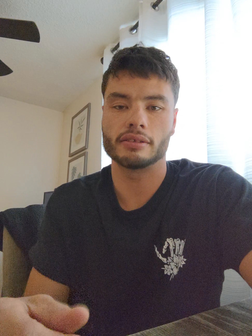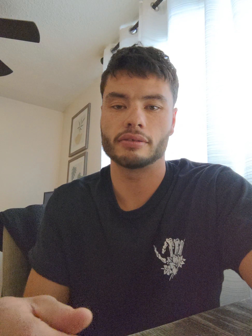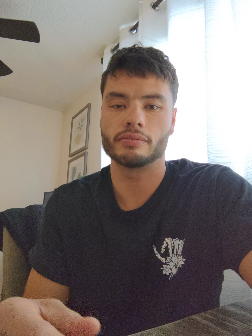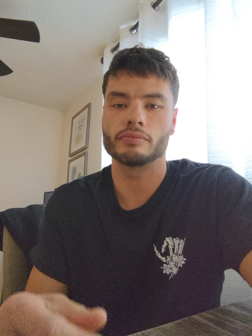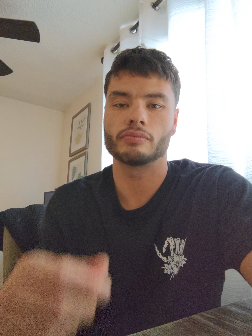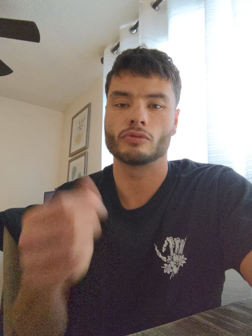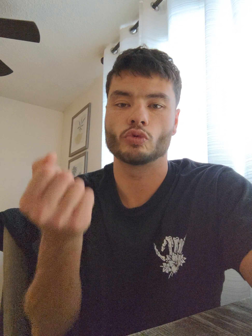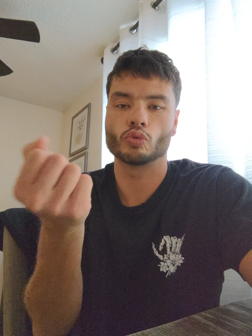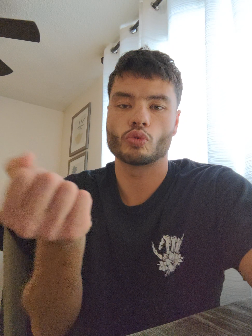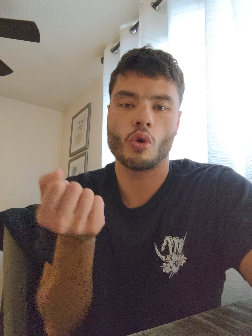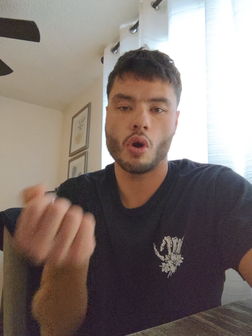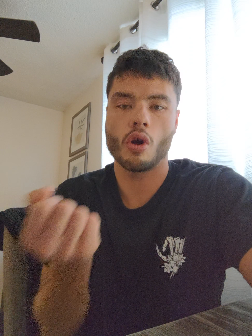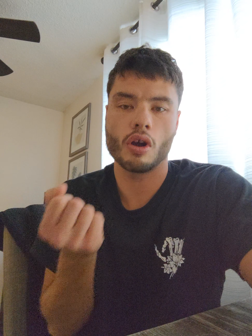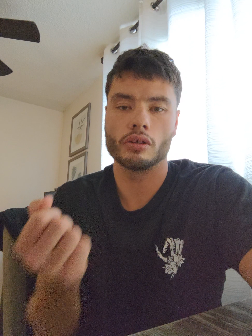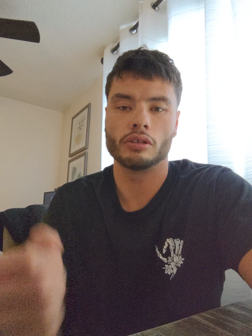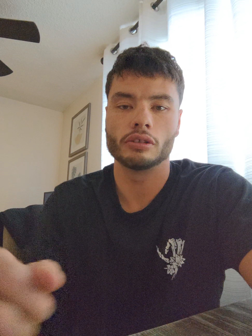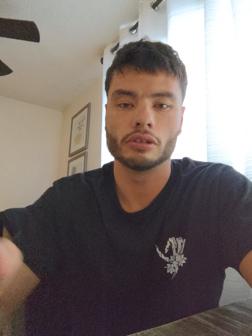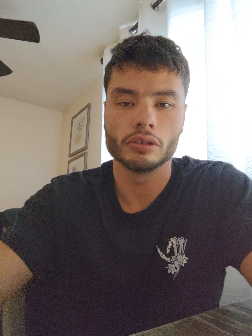drawer